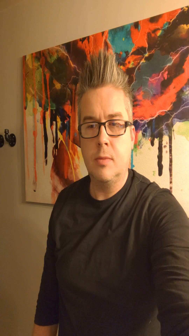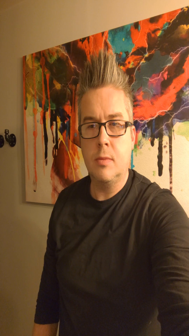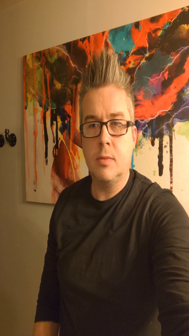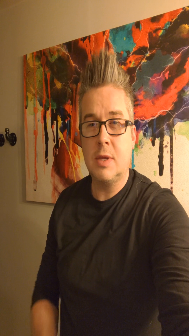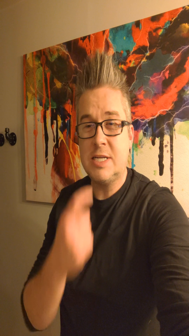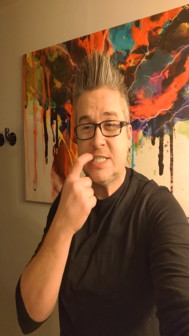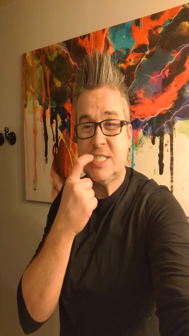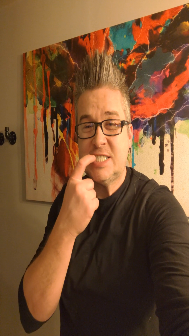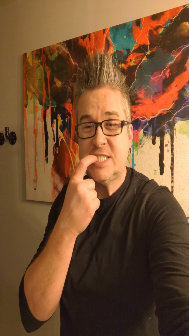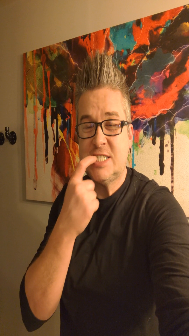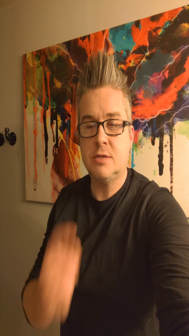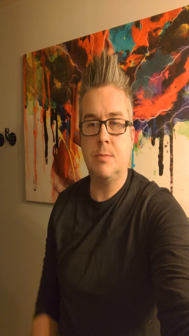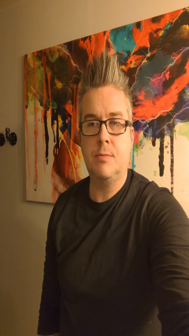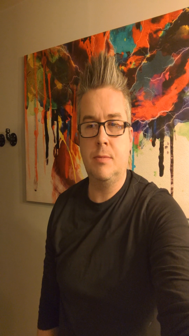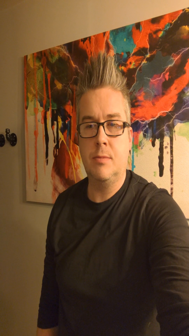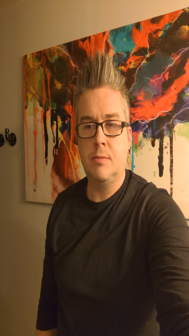window